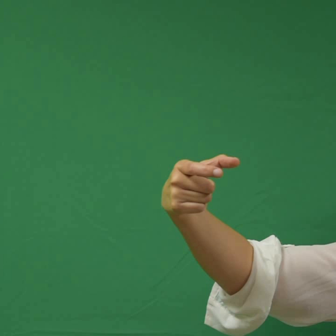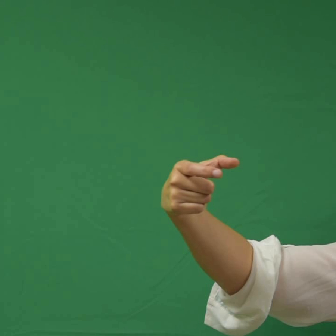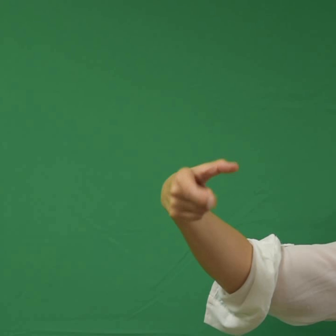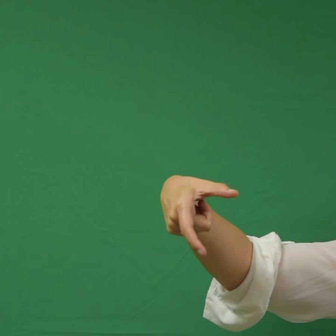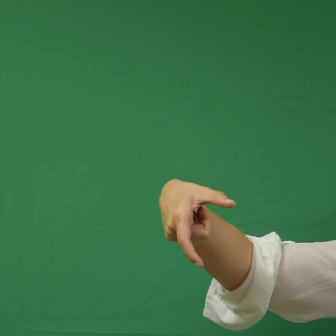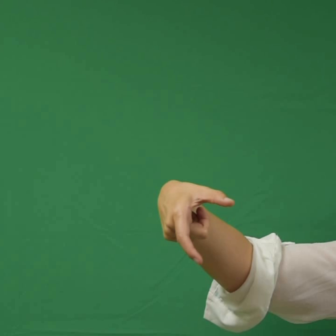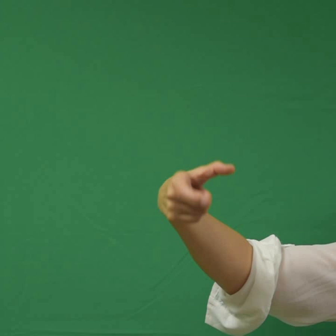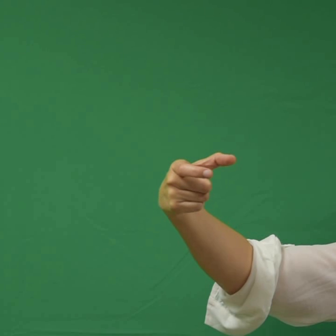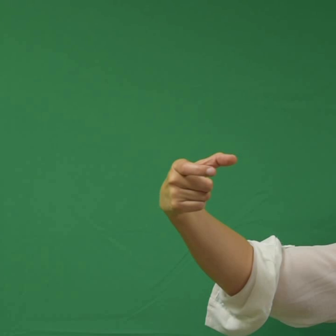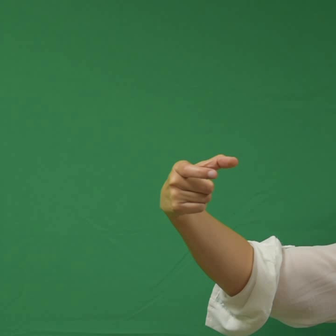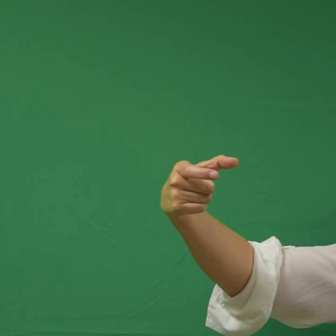Q